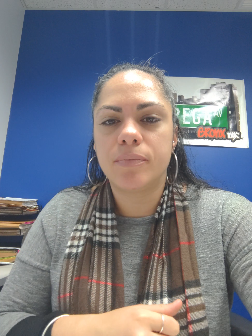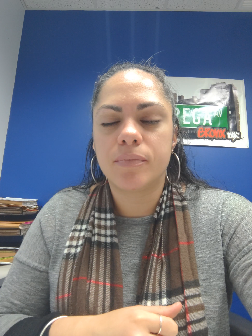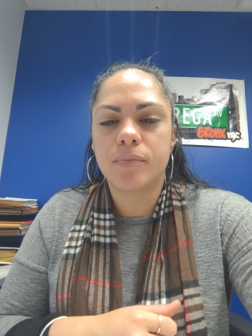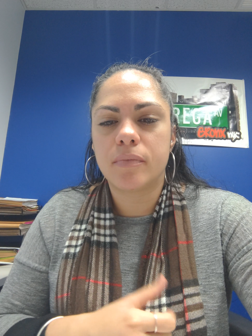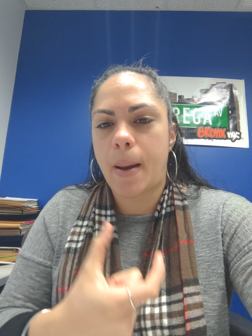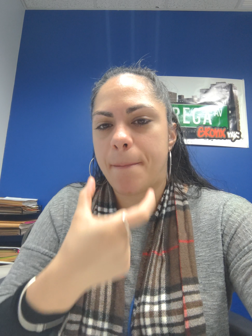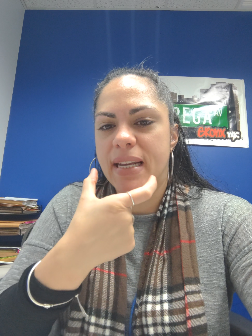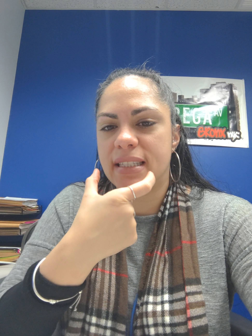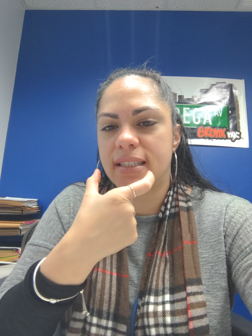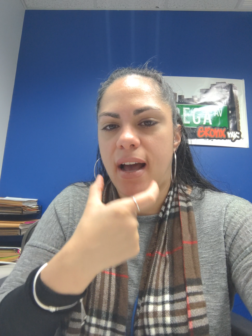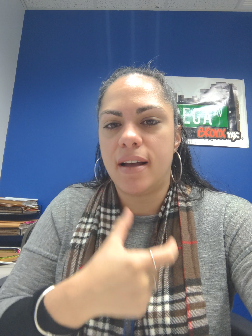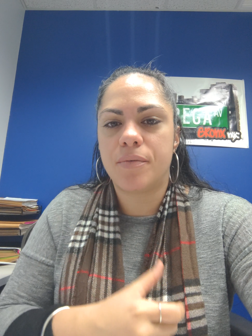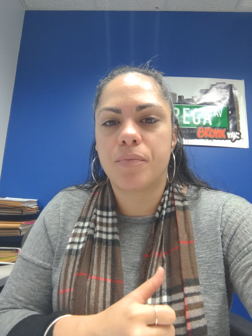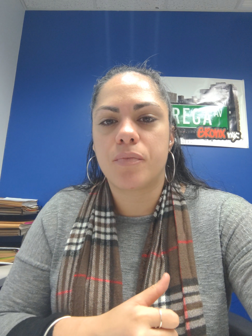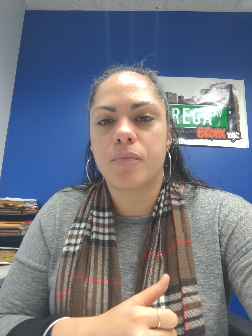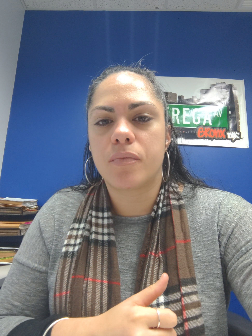pizza